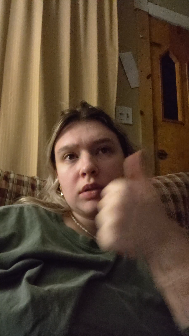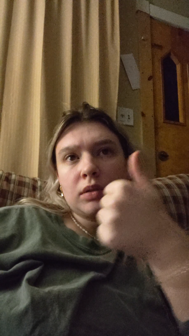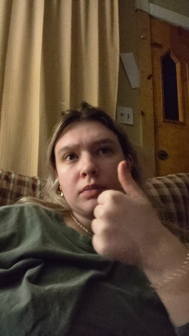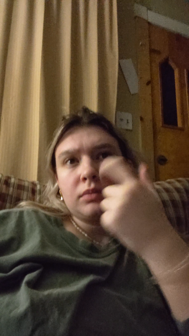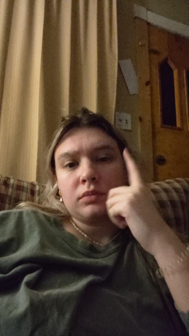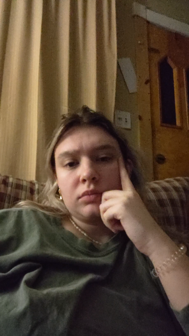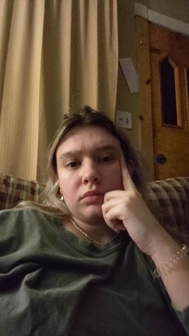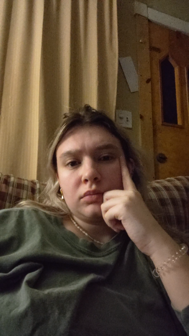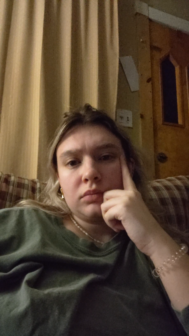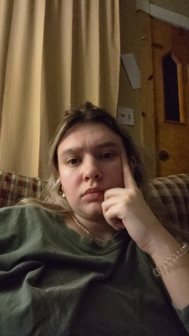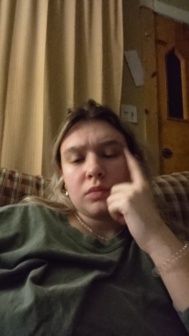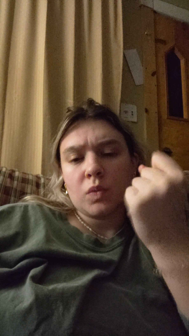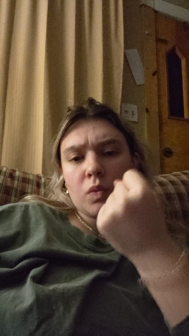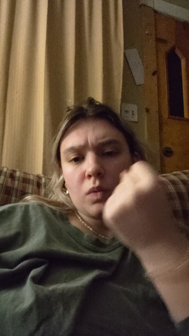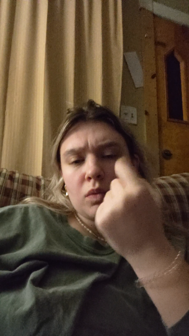hold